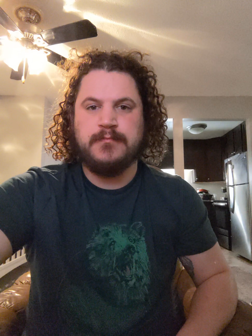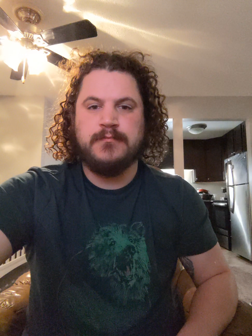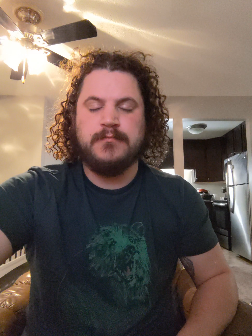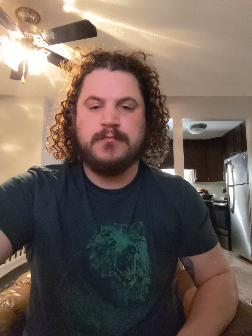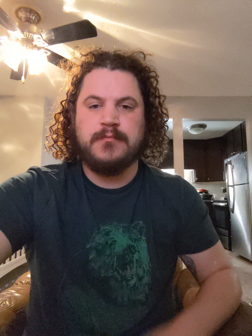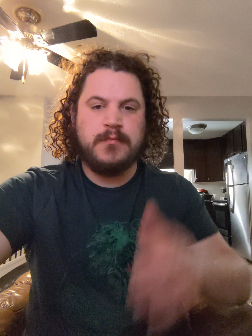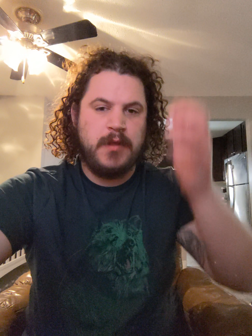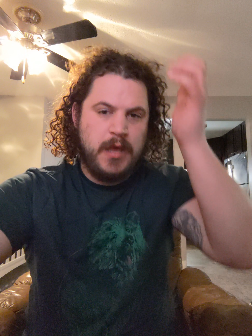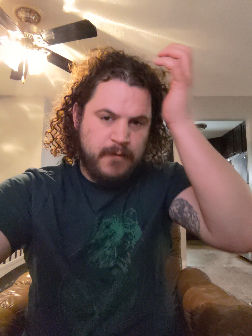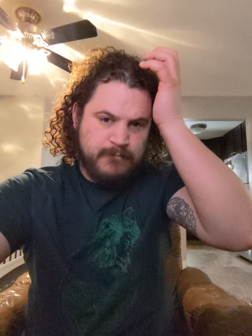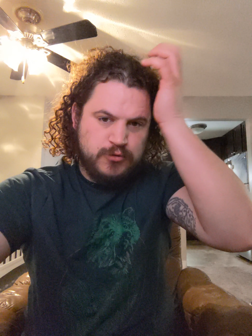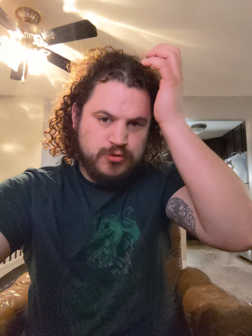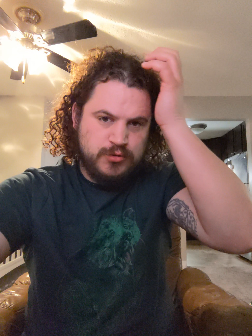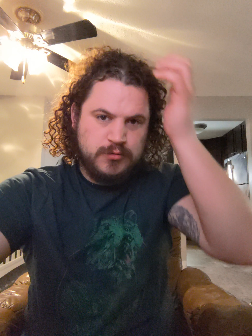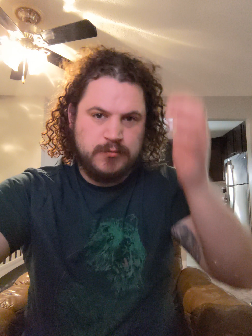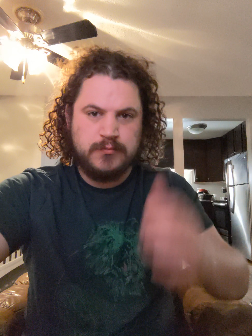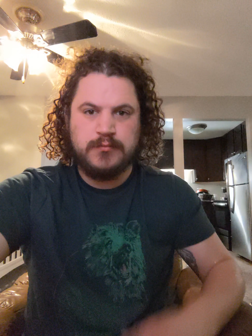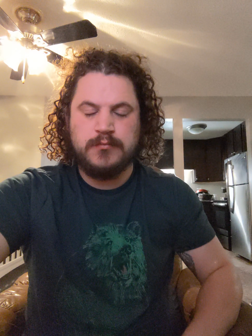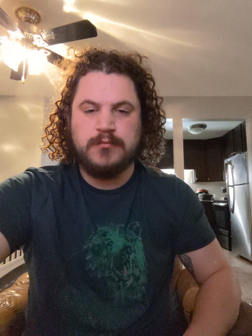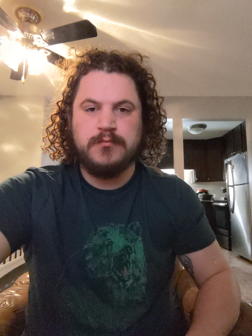garbage